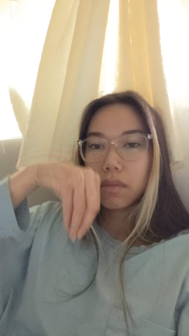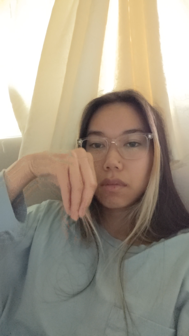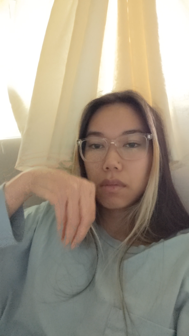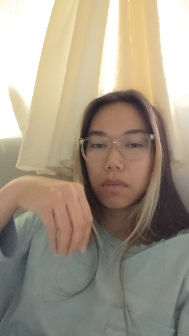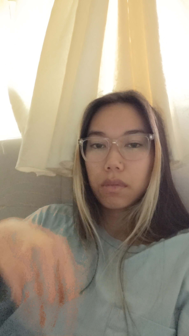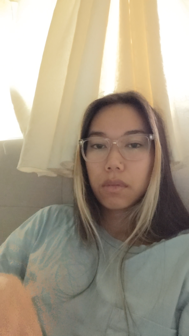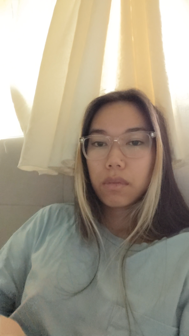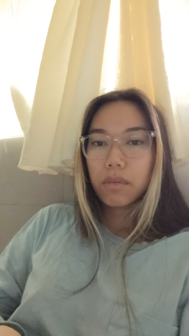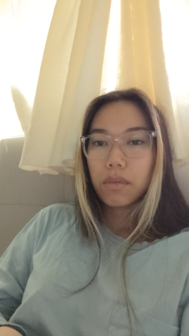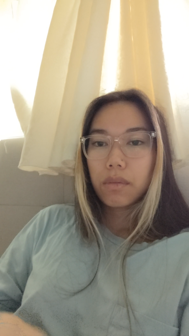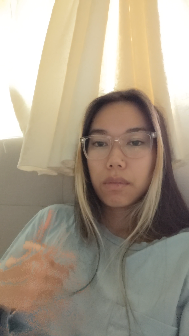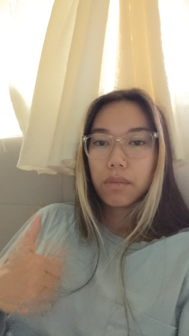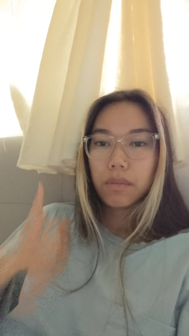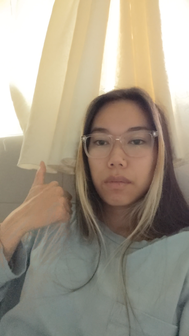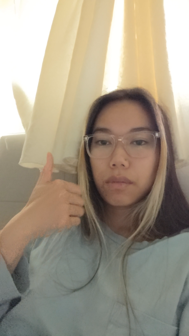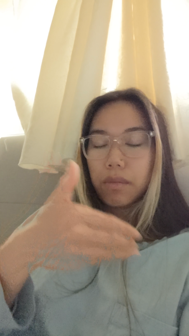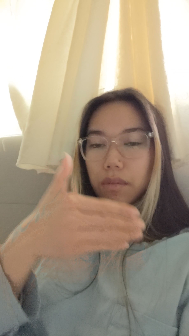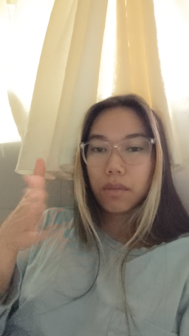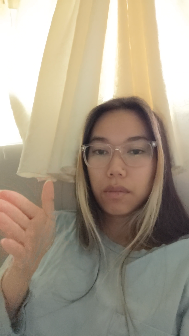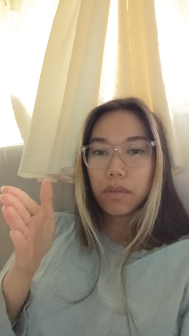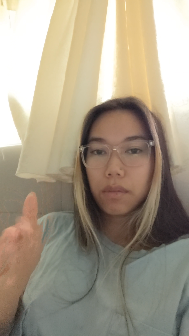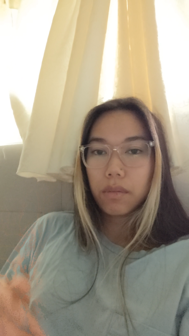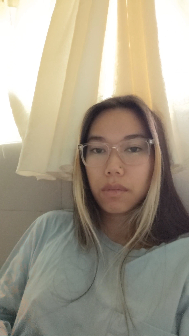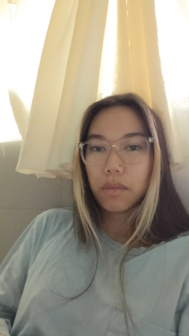living room